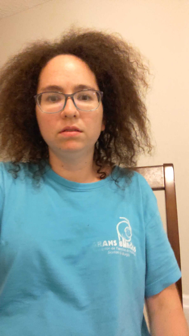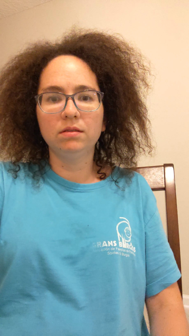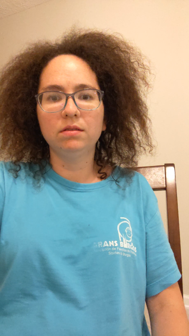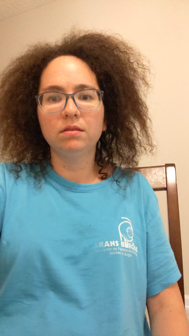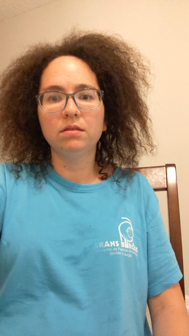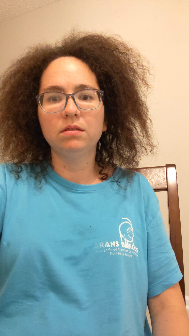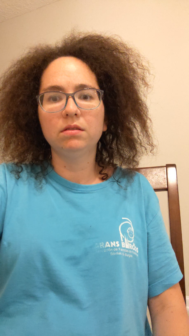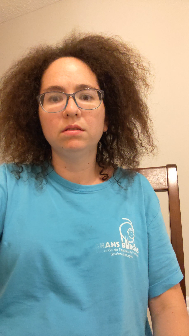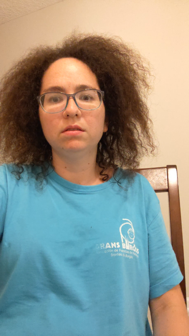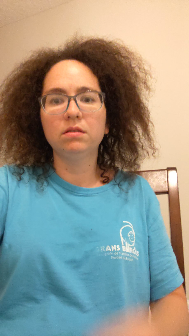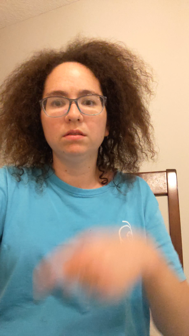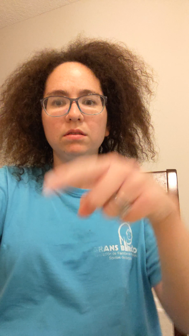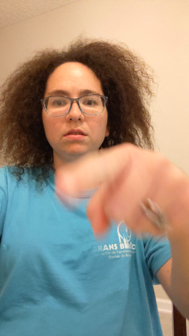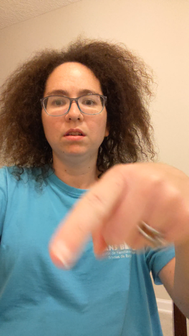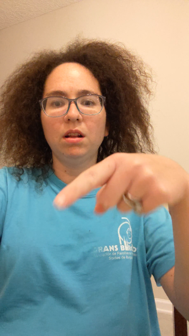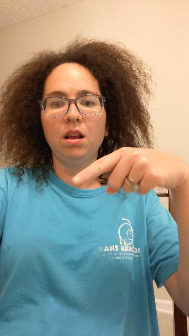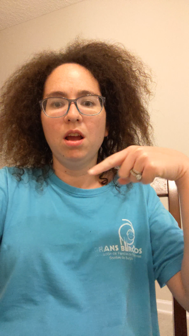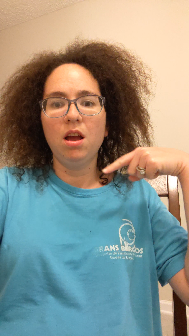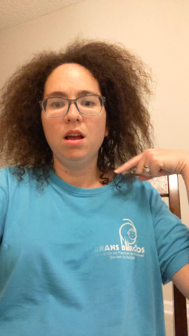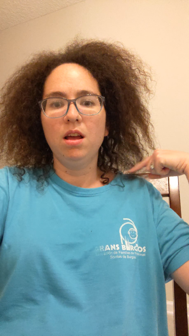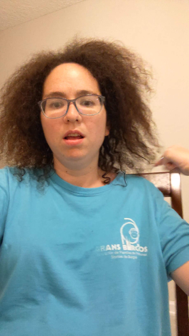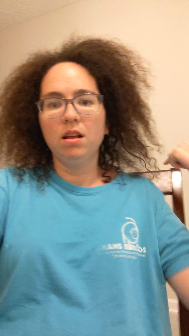long